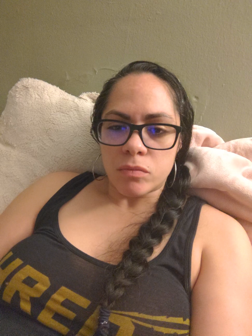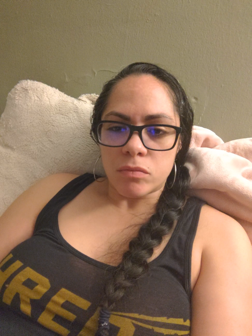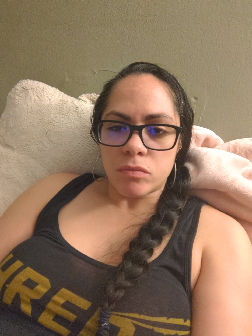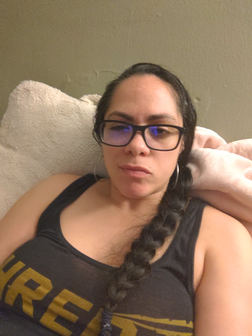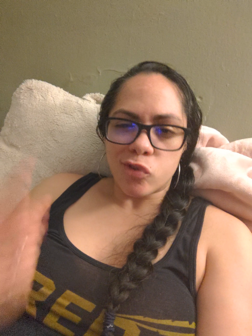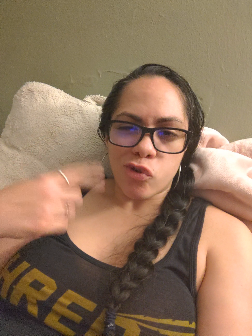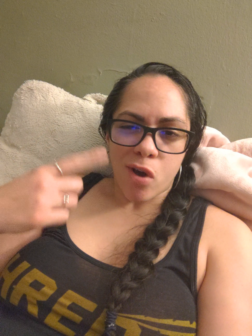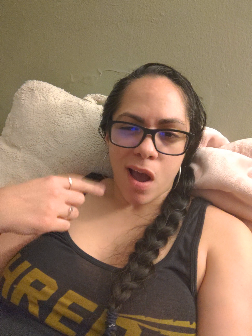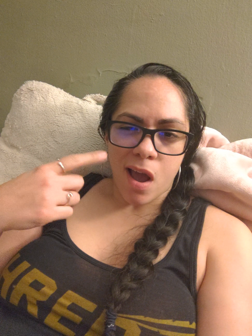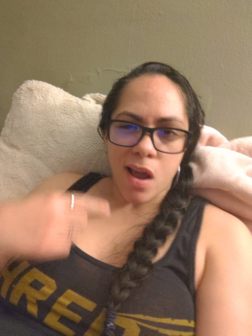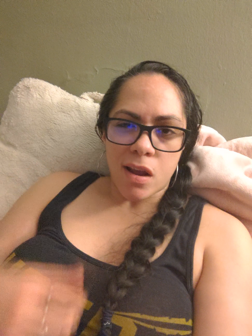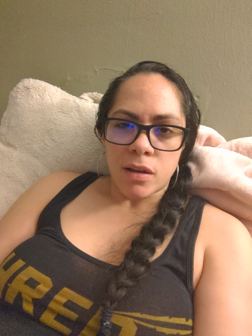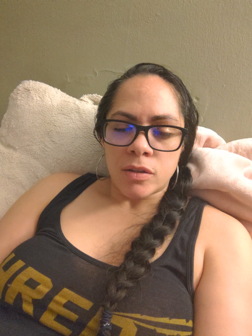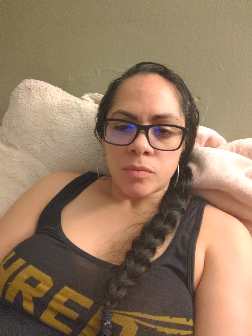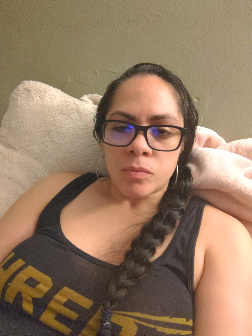cry